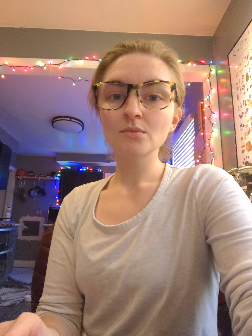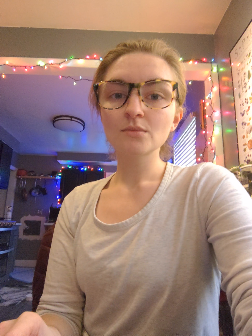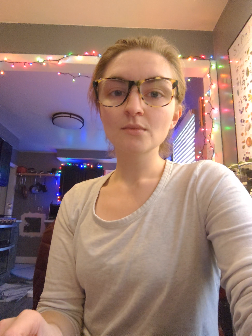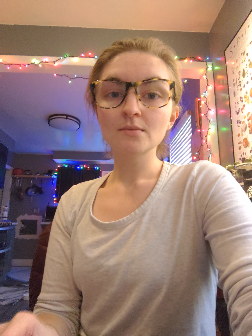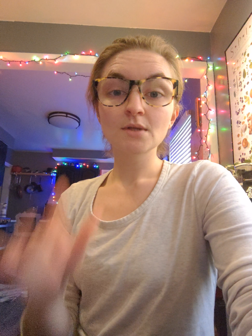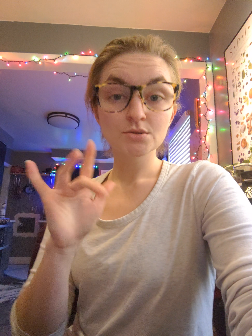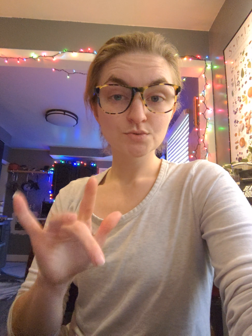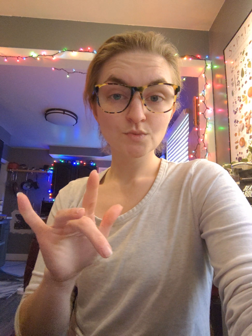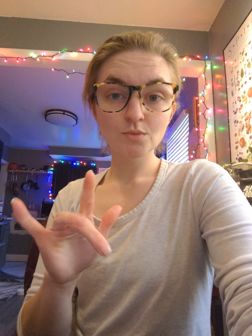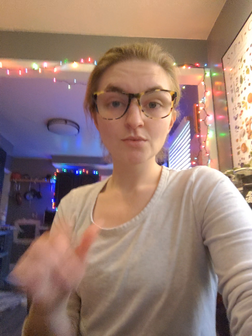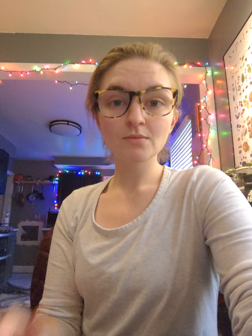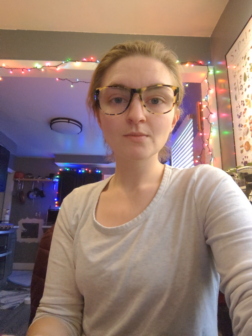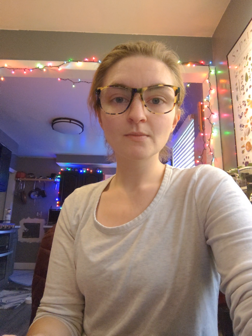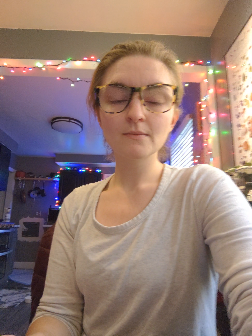touch